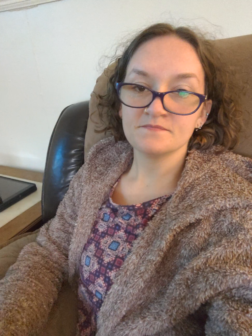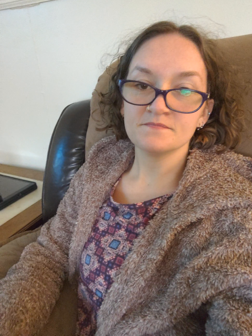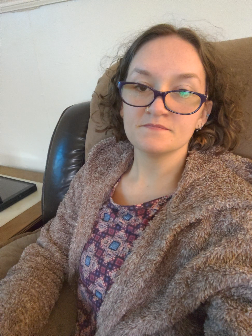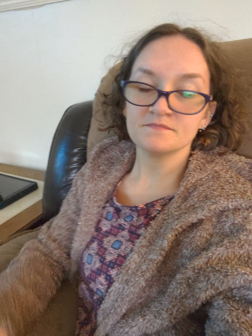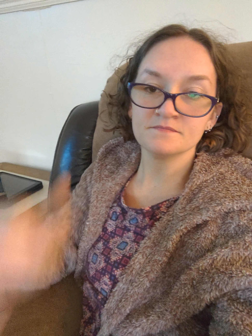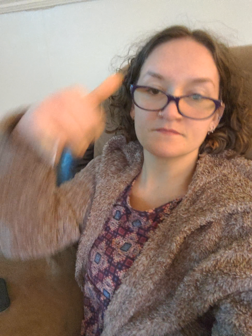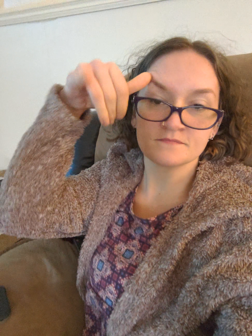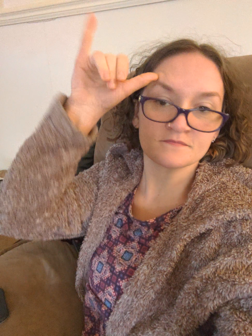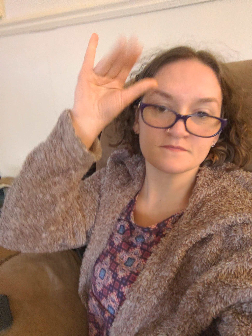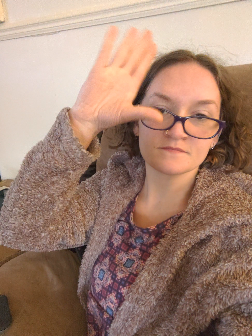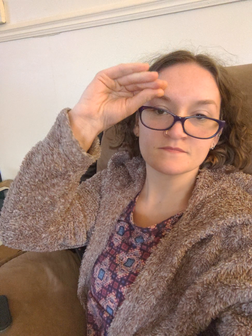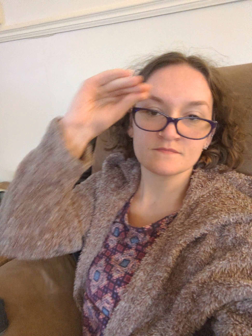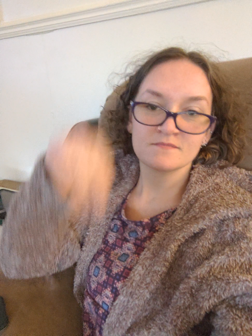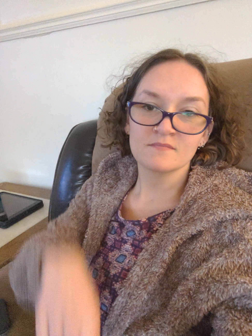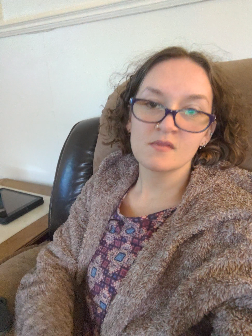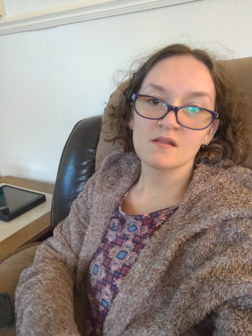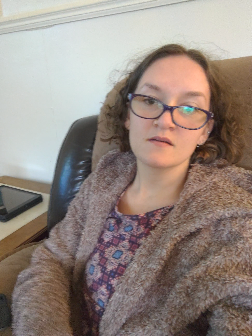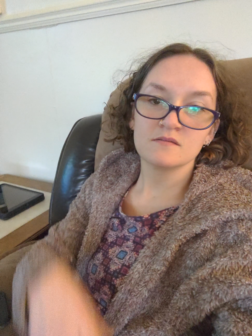cowboy